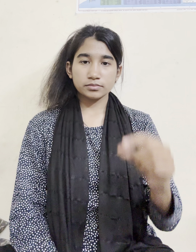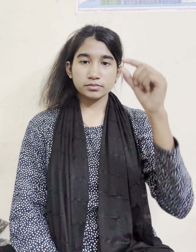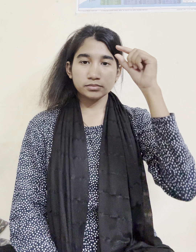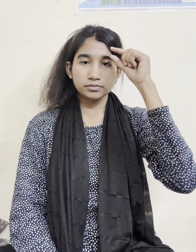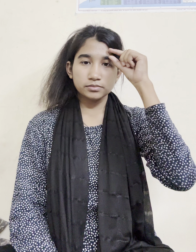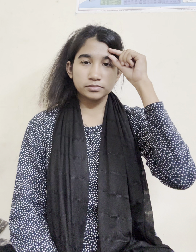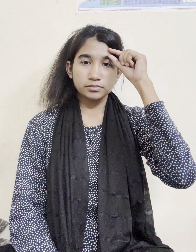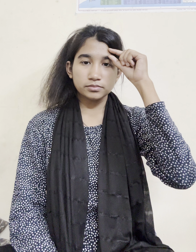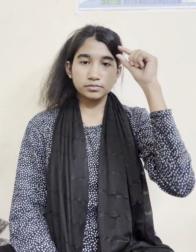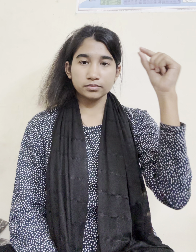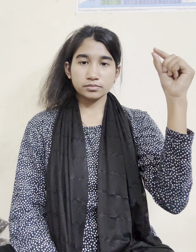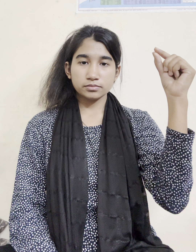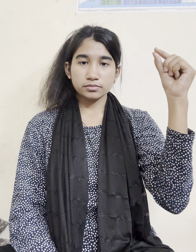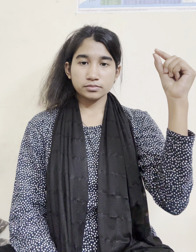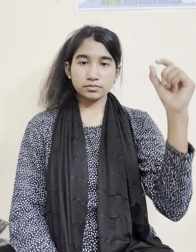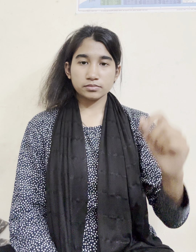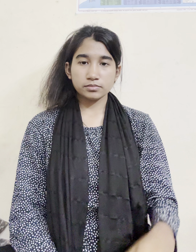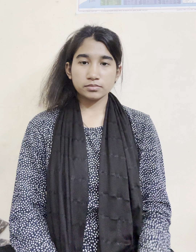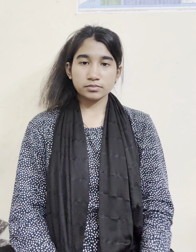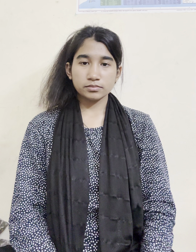চিন্তা